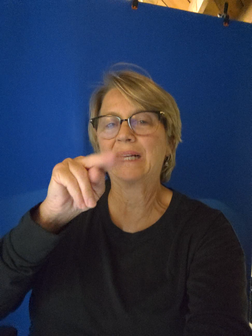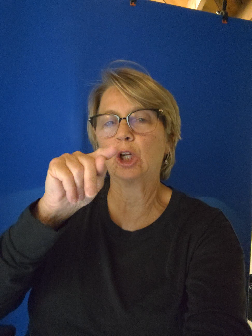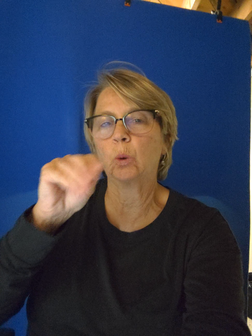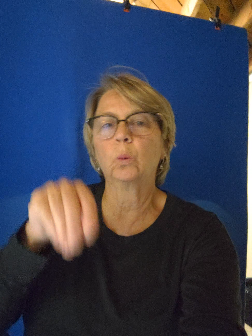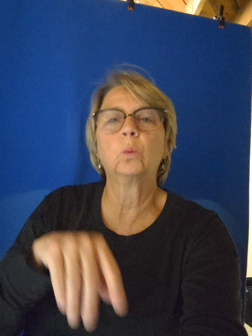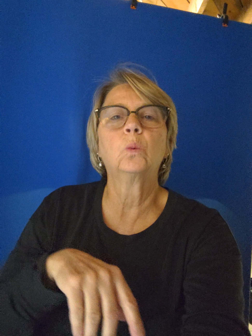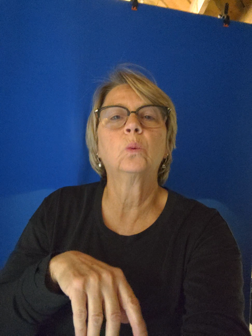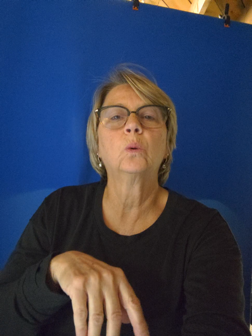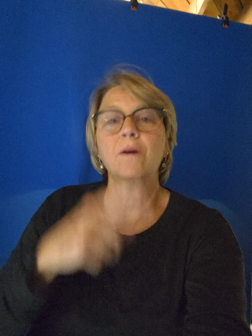into